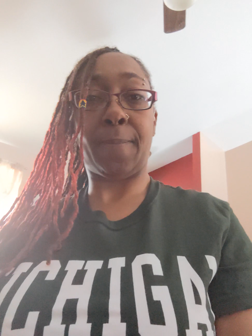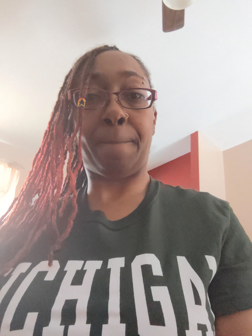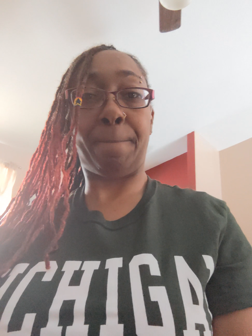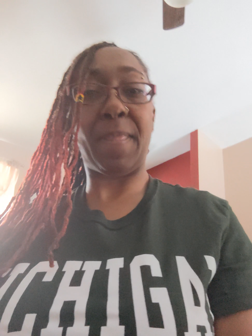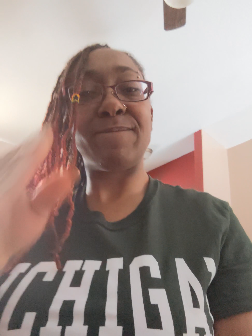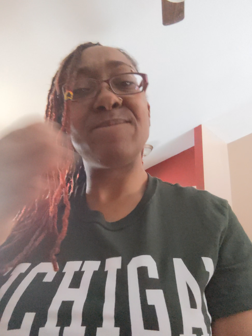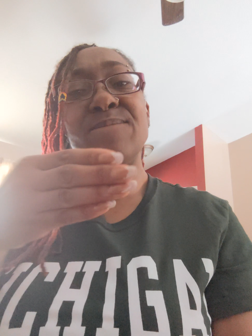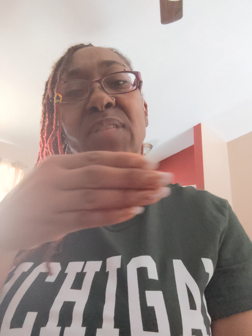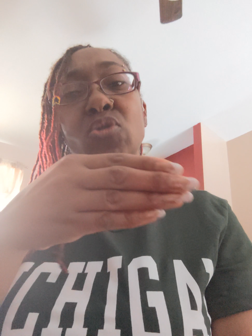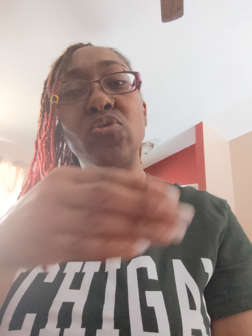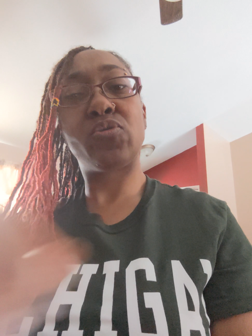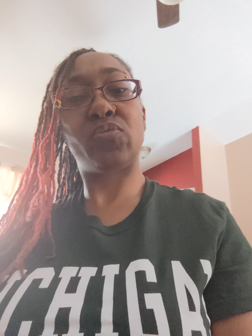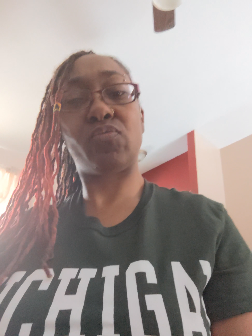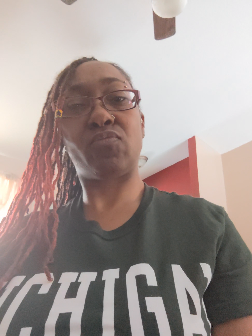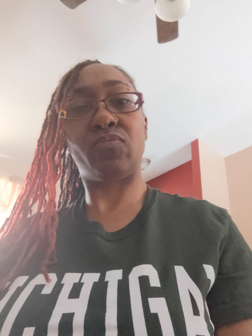fish